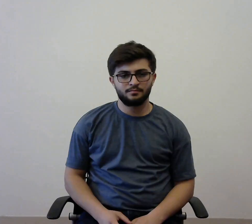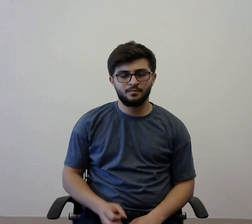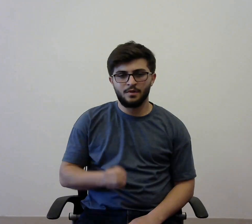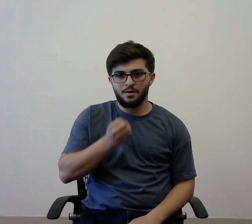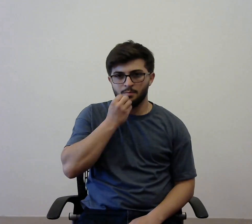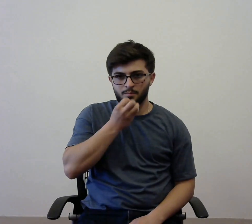bakı